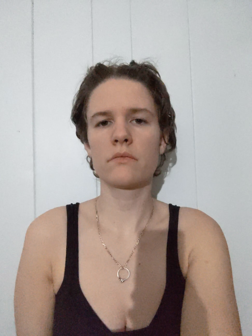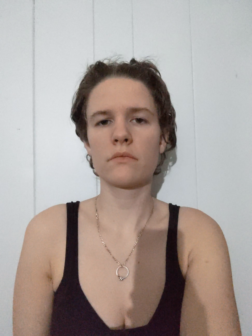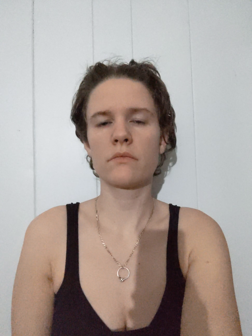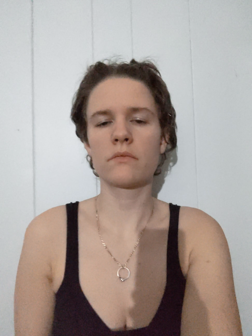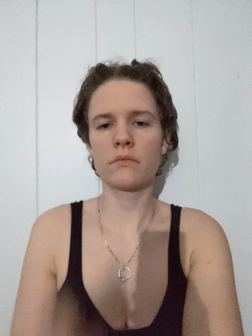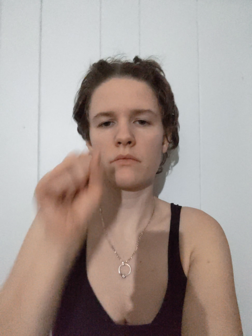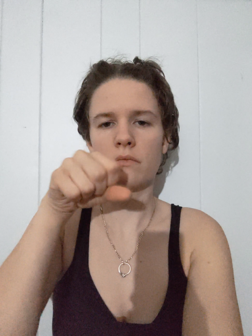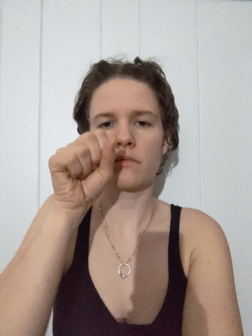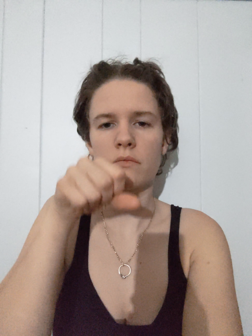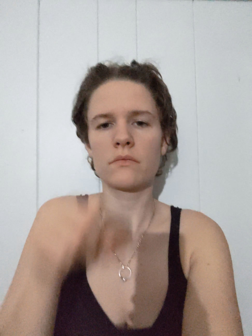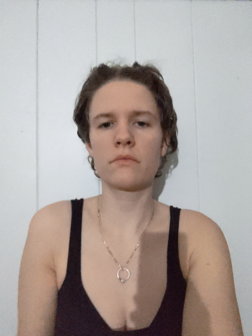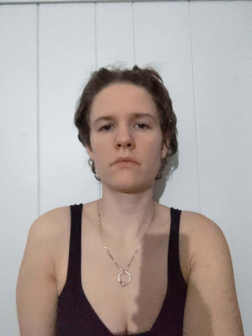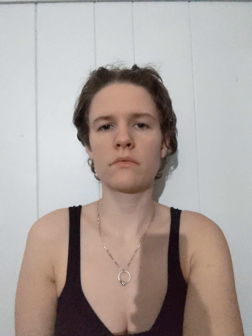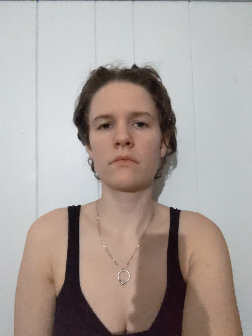carrot